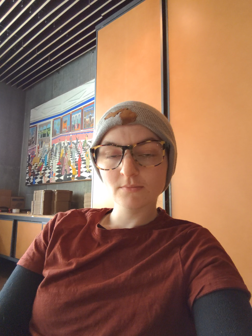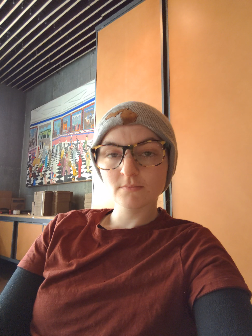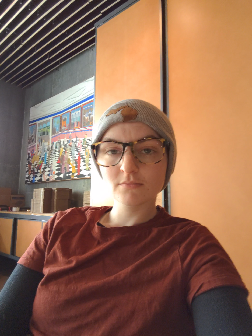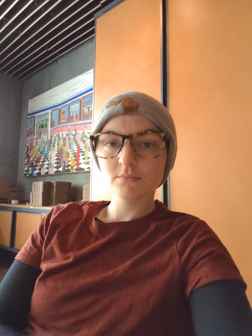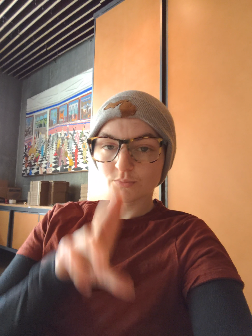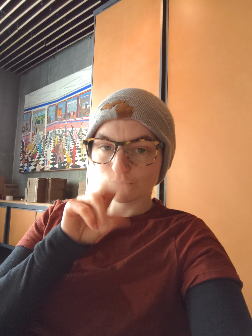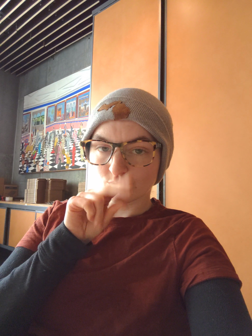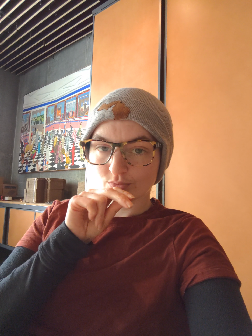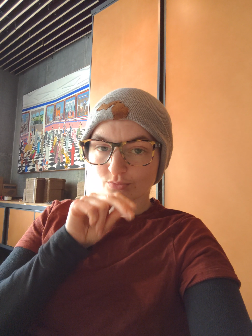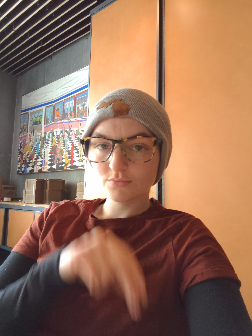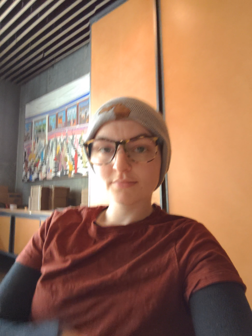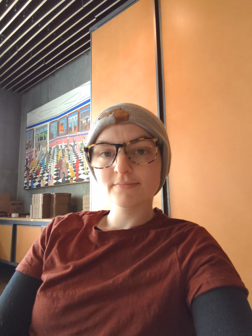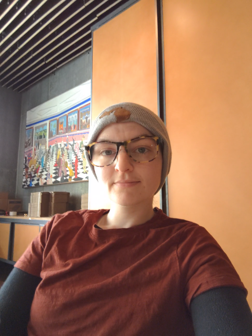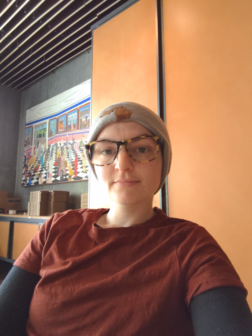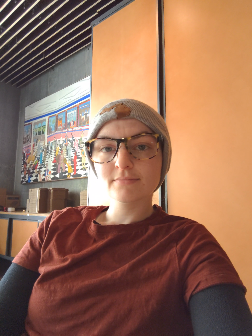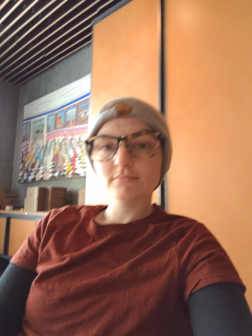duck